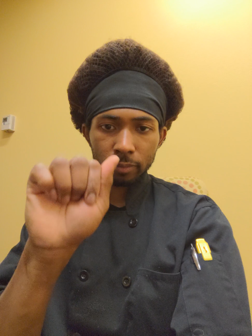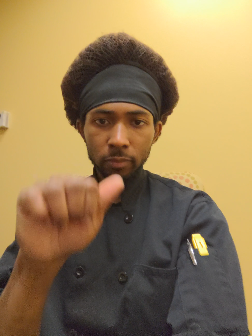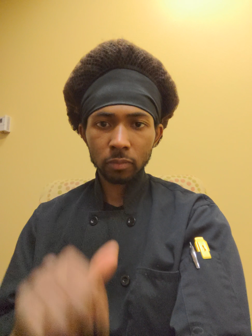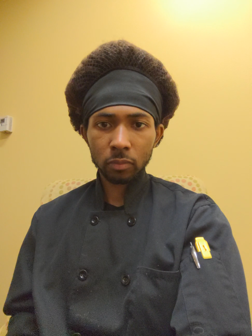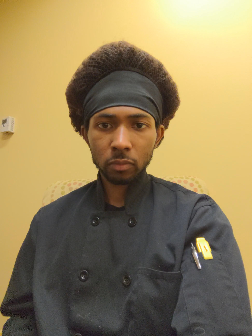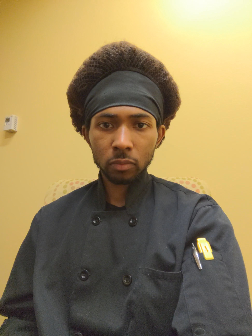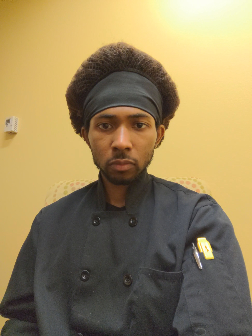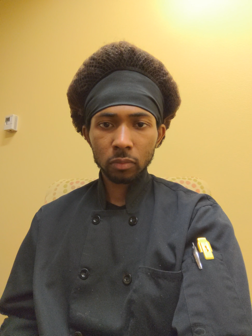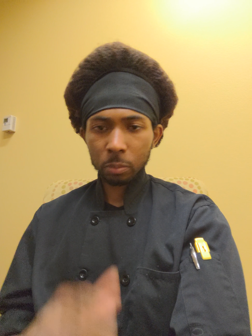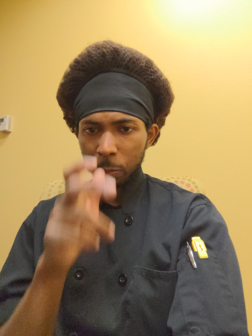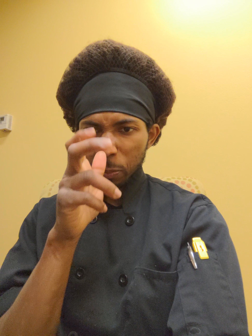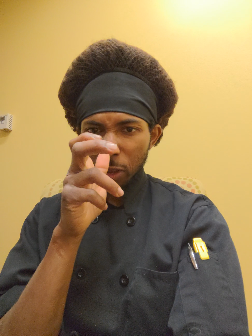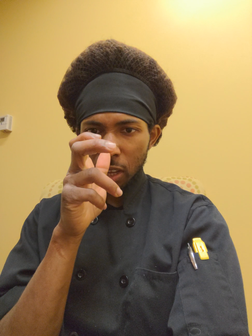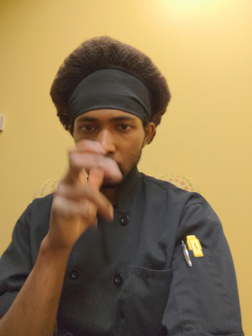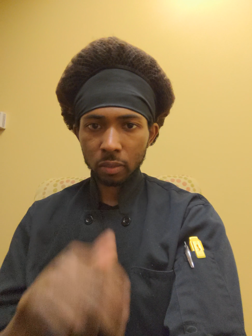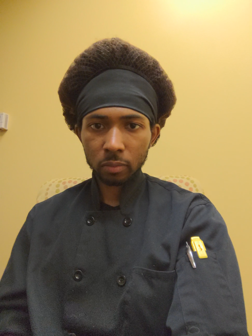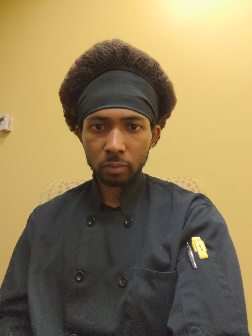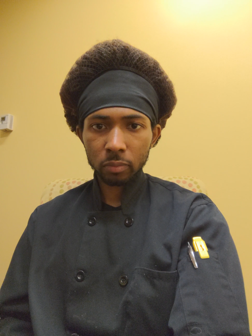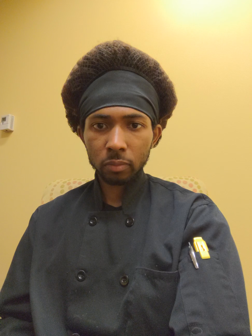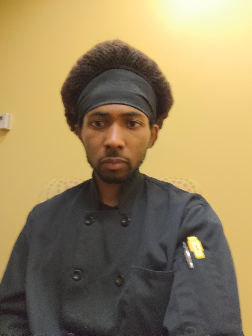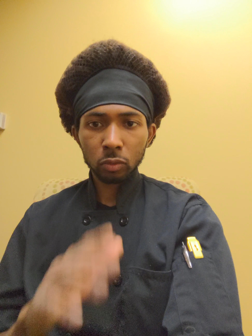ant